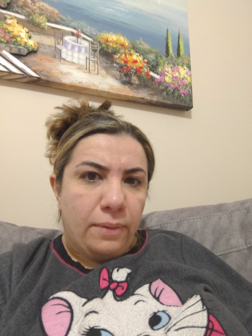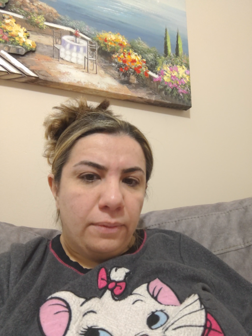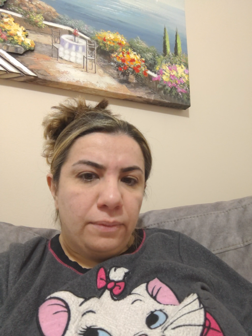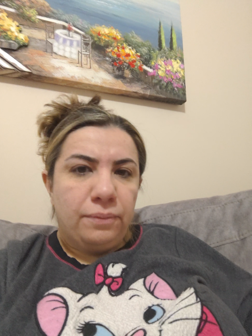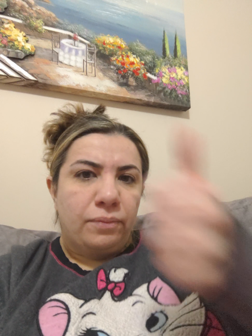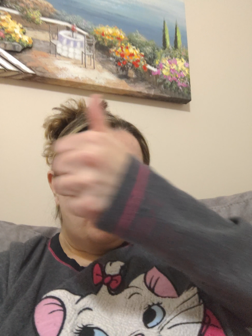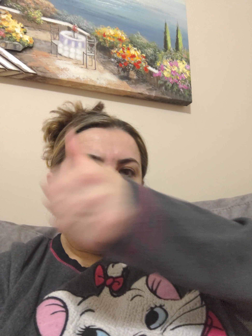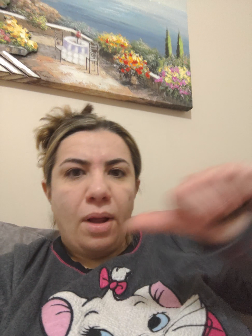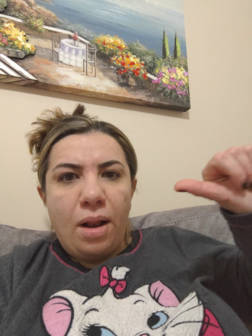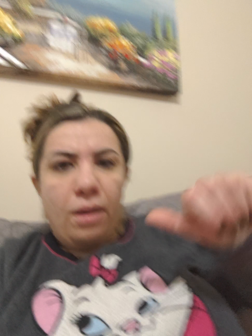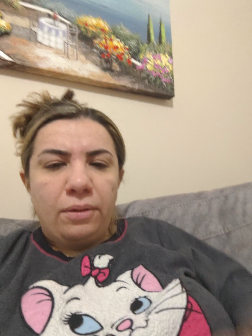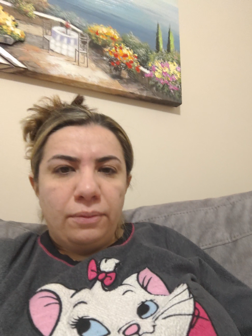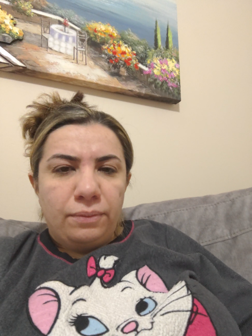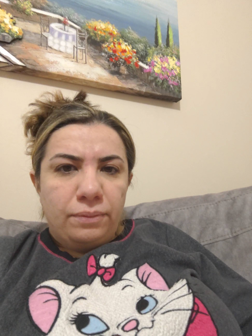any